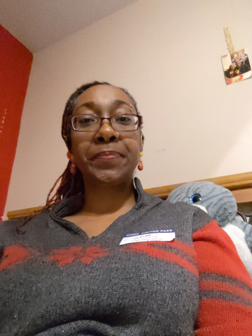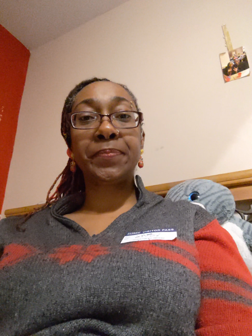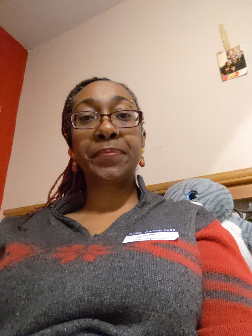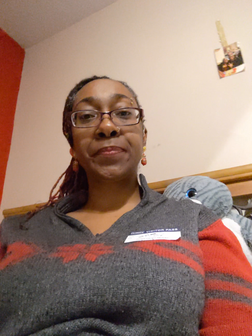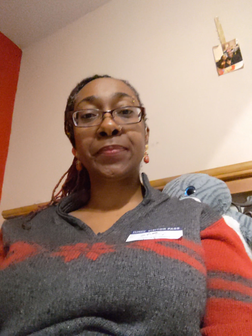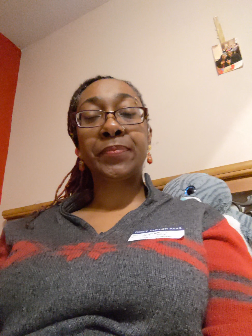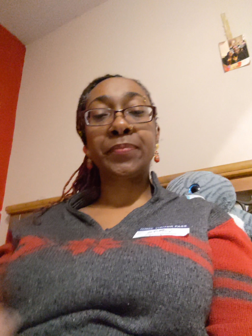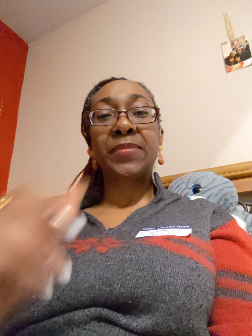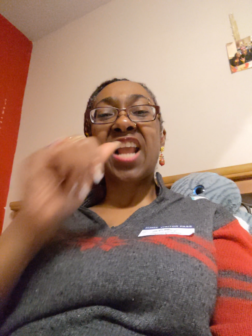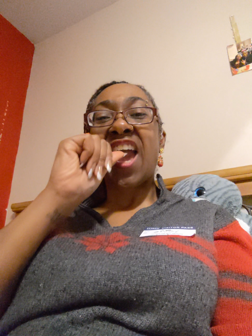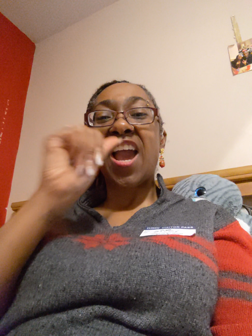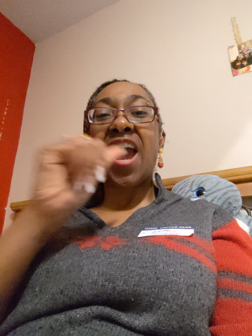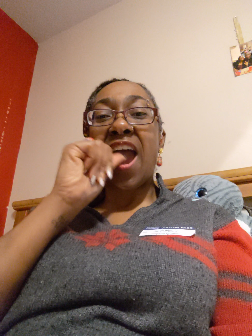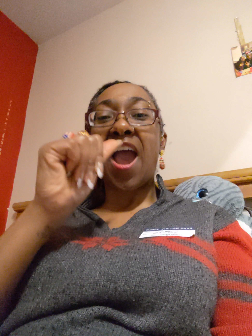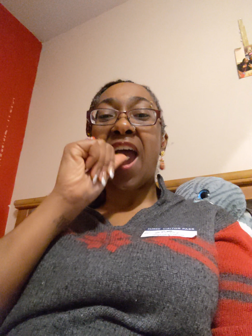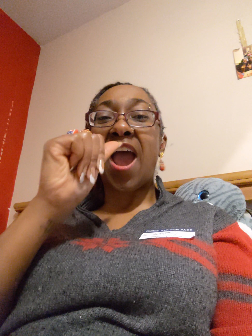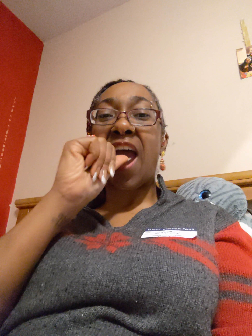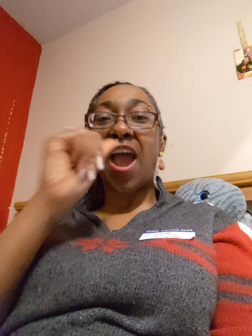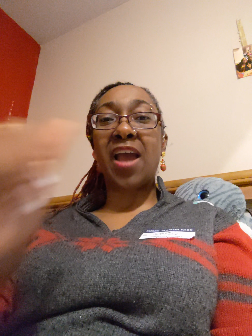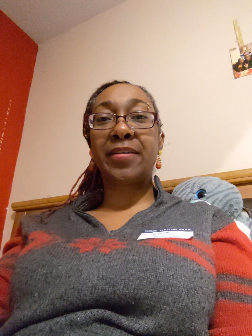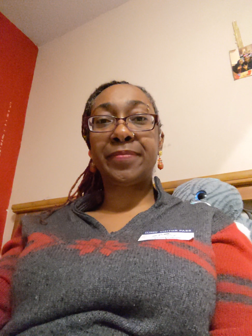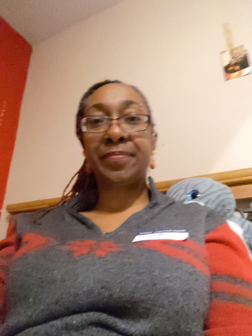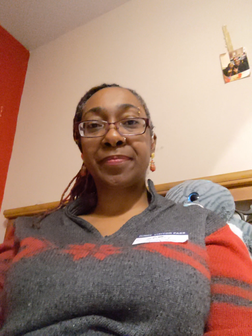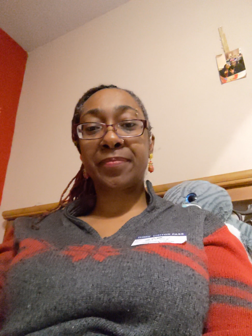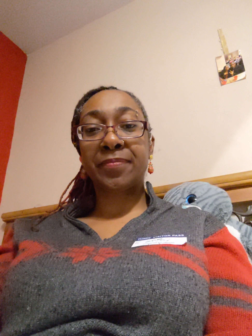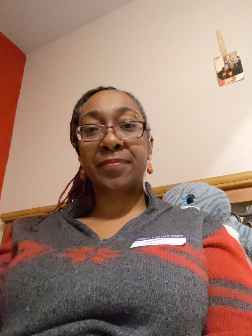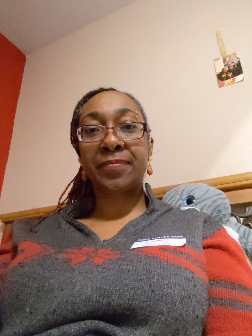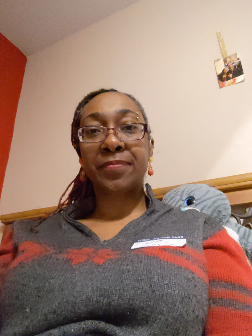nuts